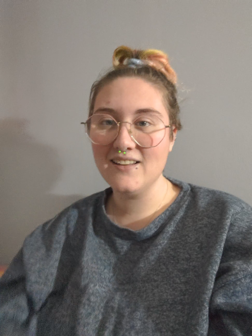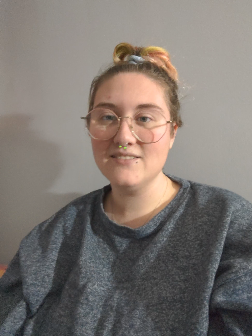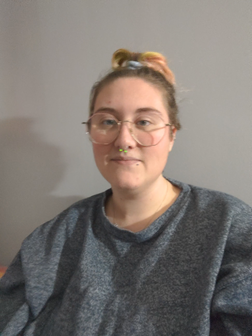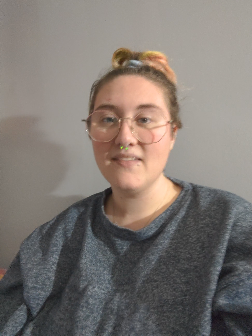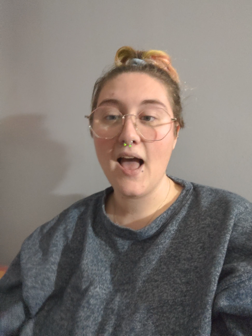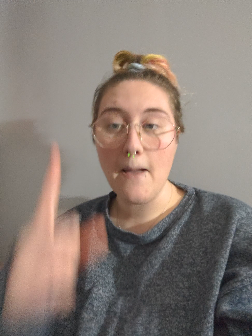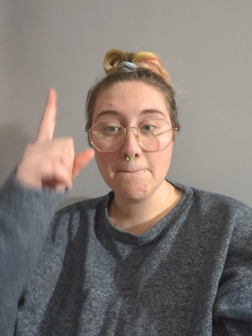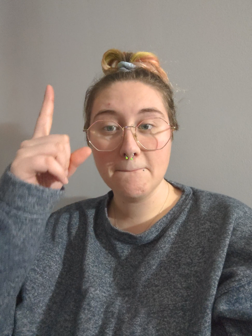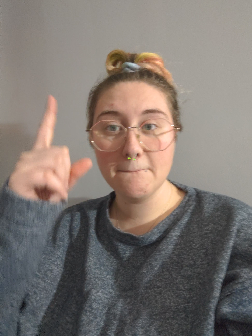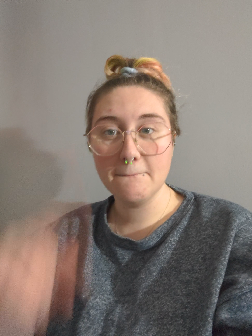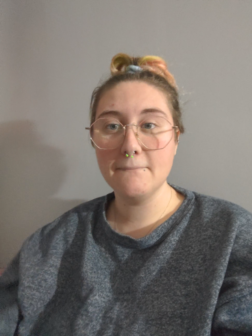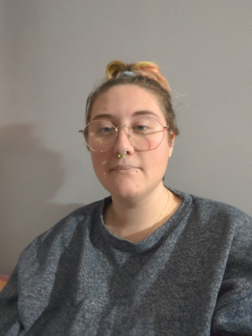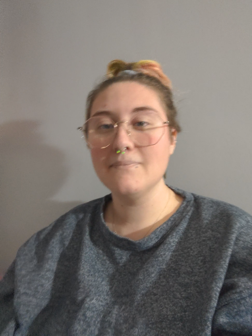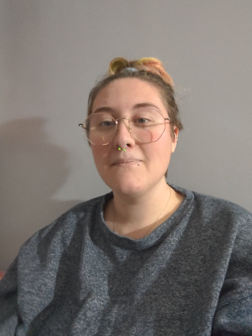up